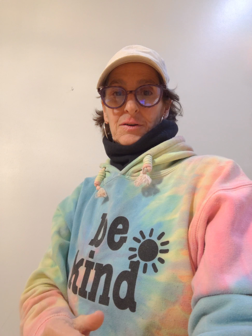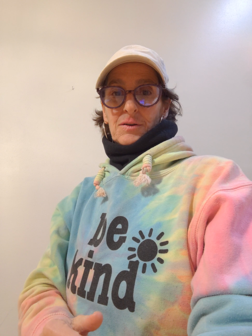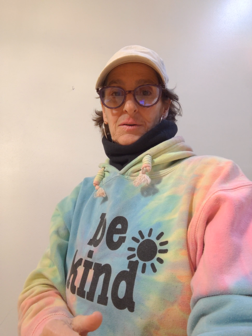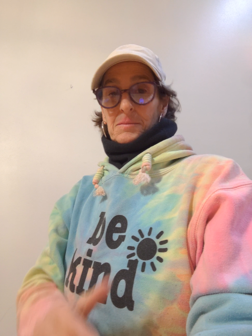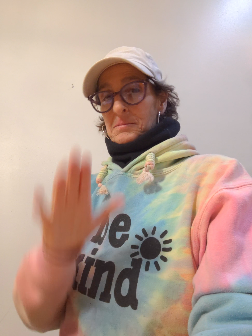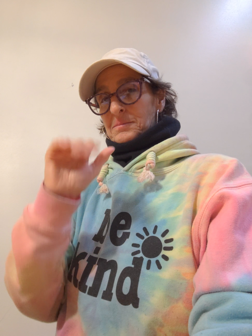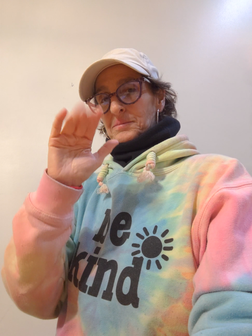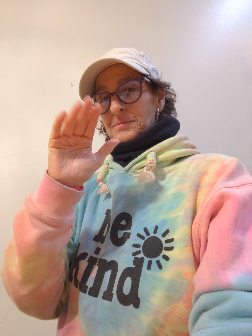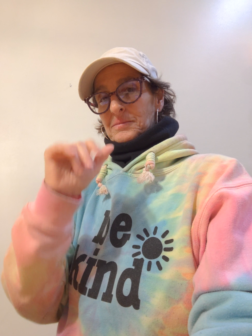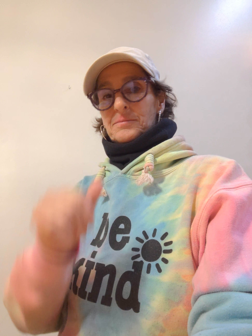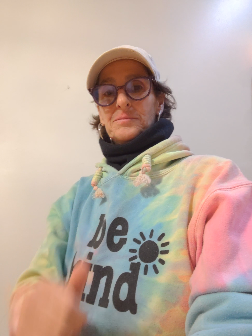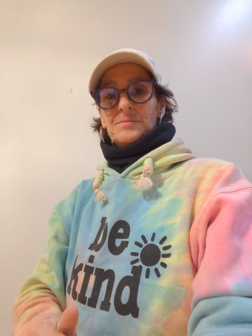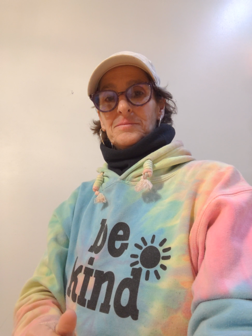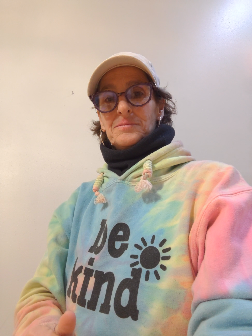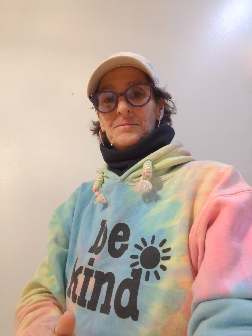bye